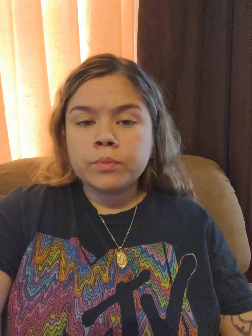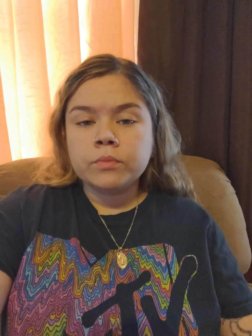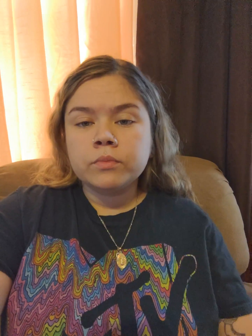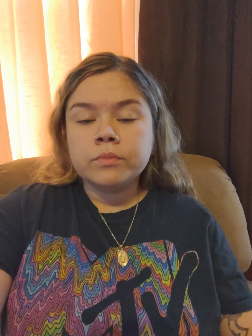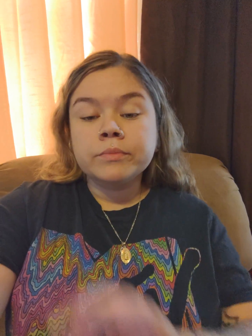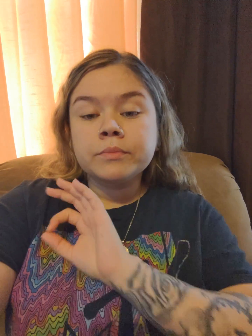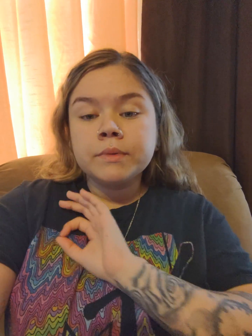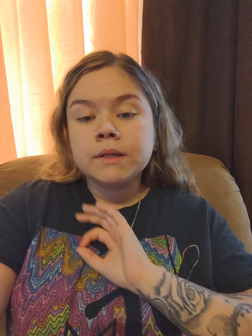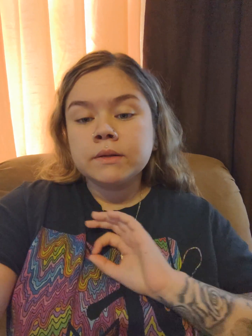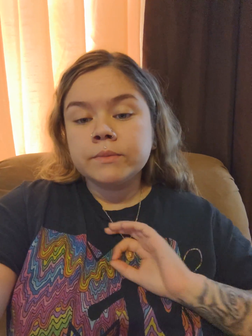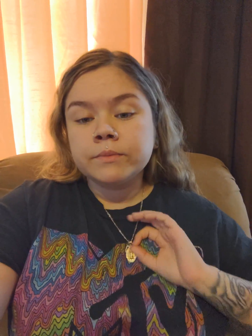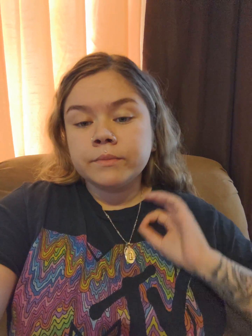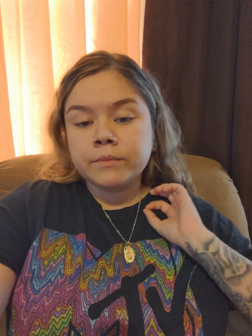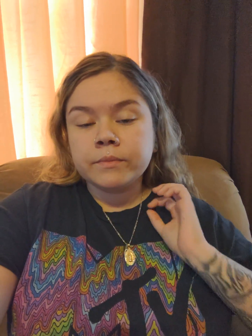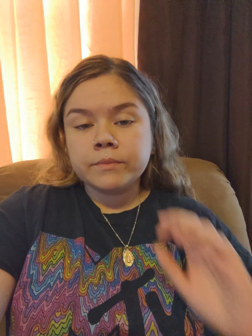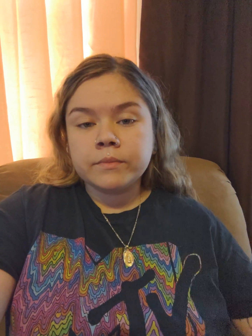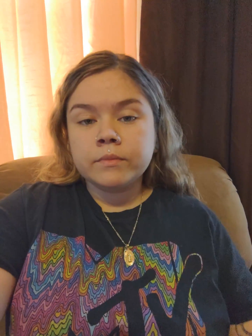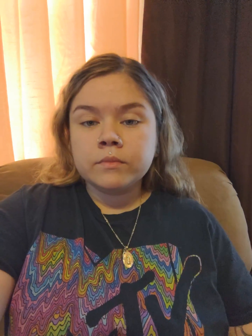beads